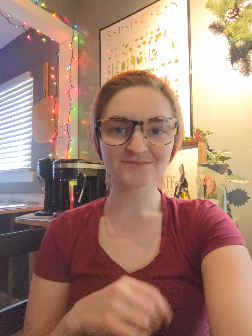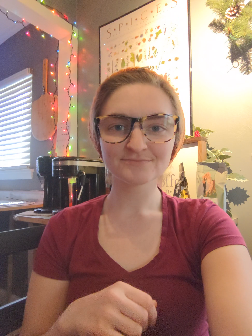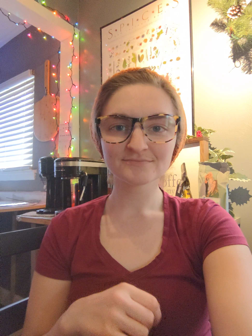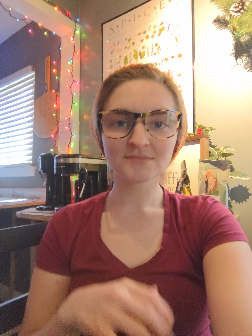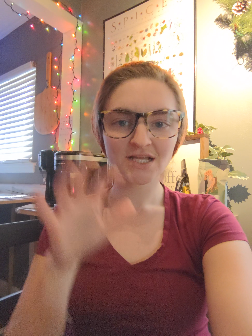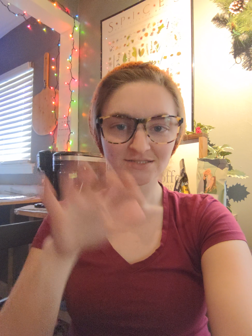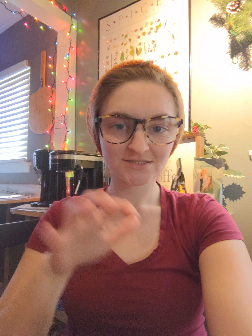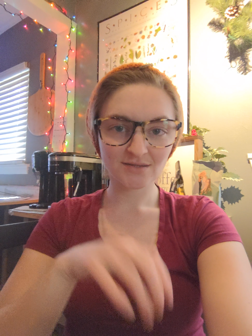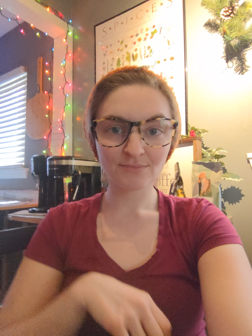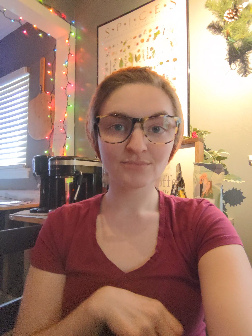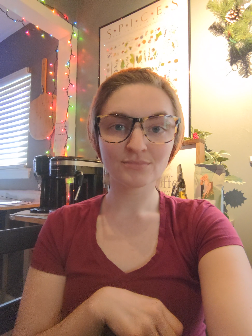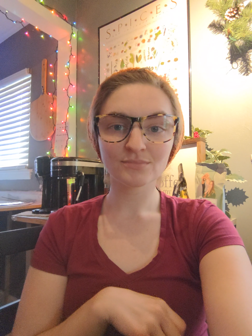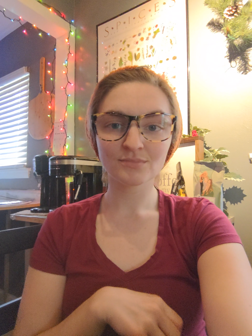alligator